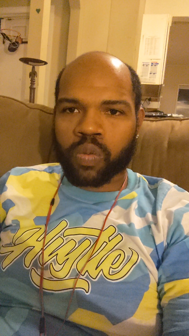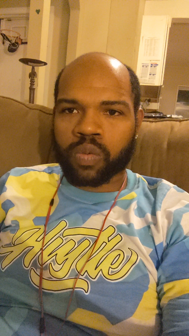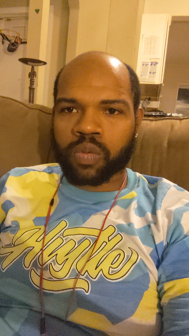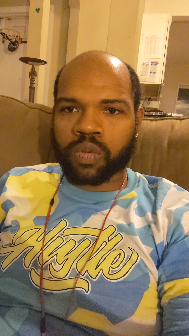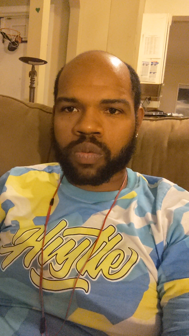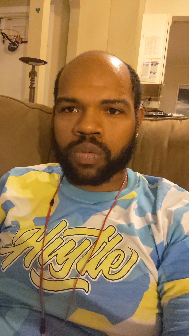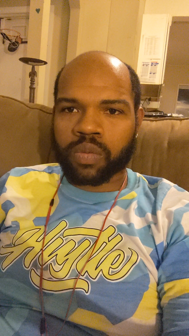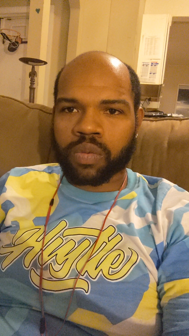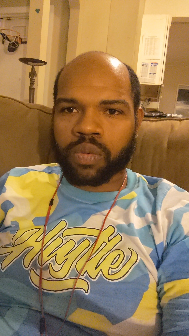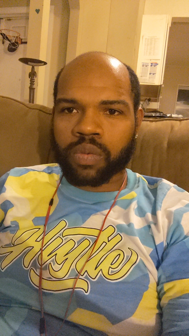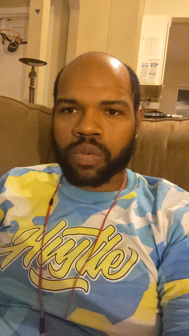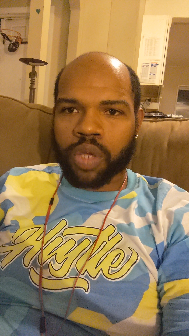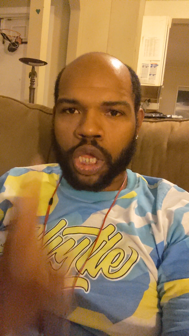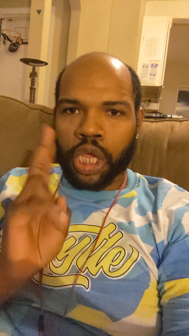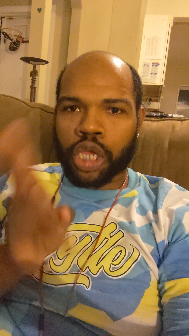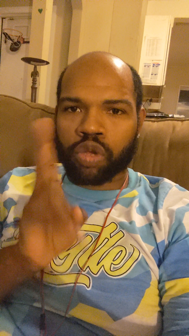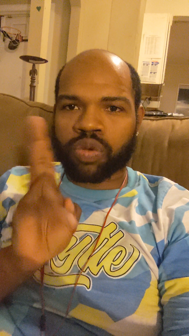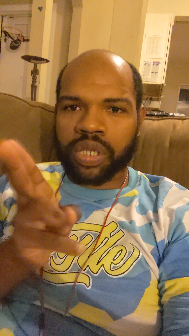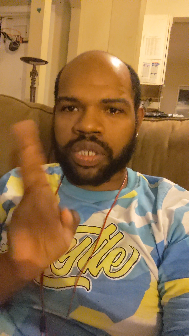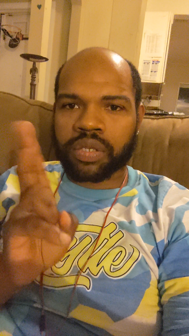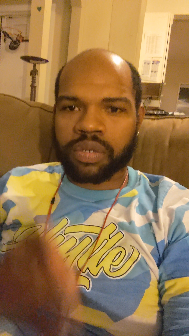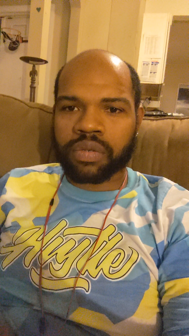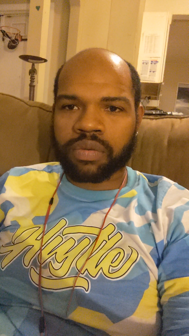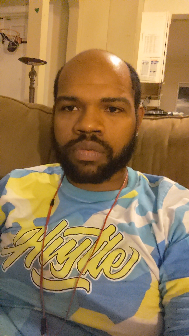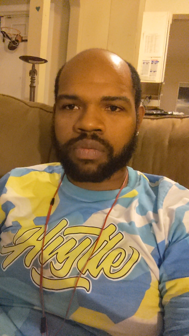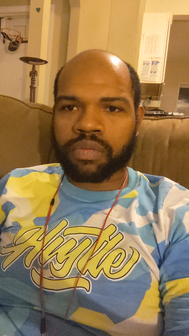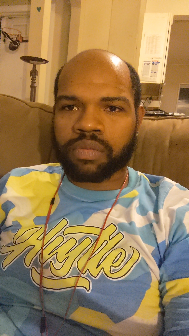hurry